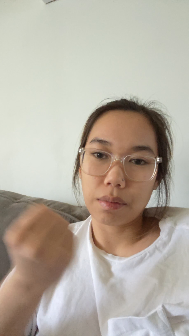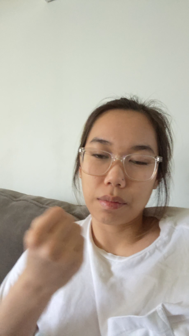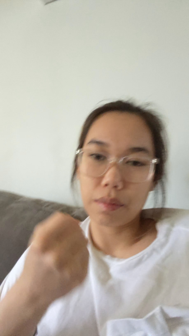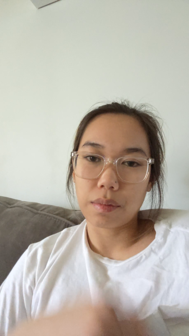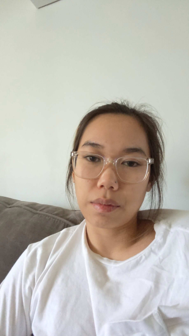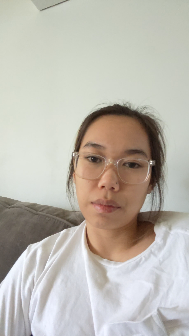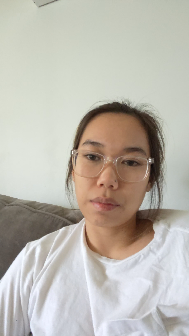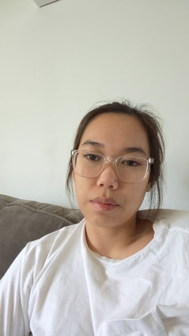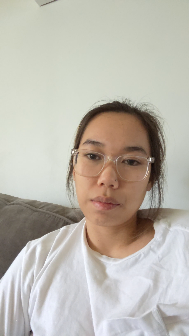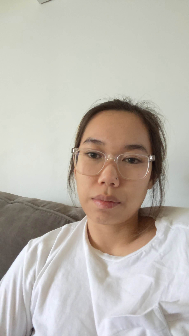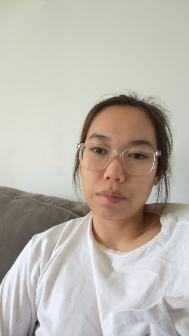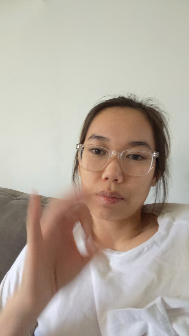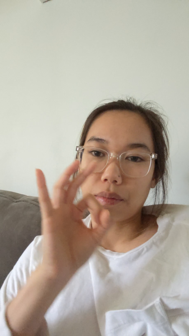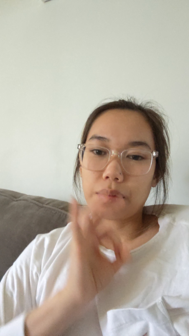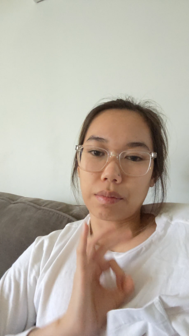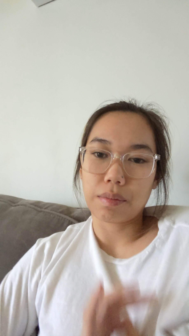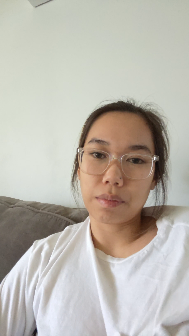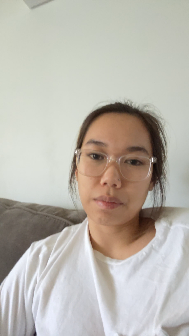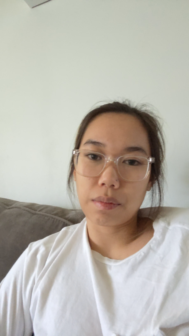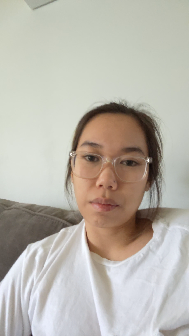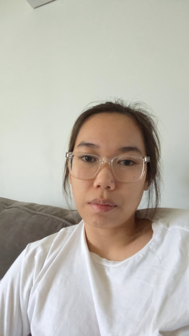button